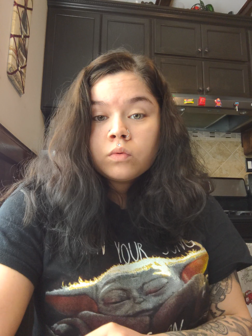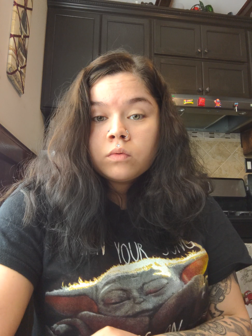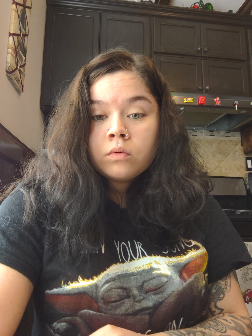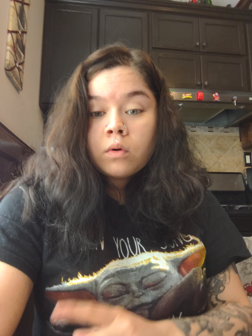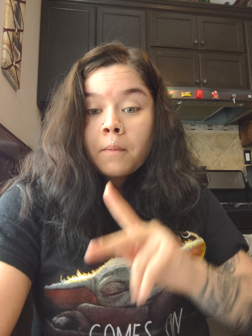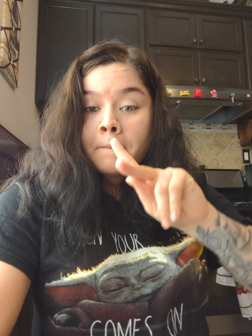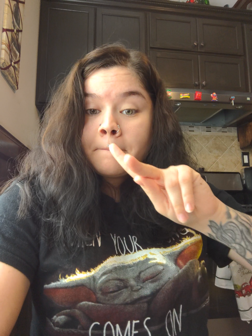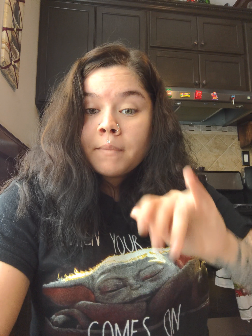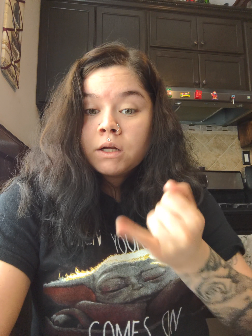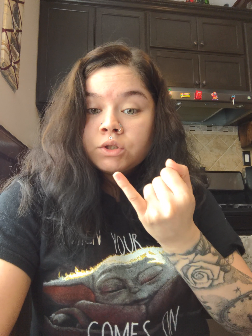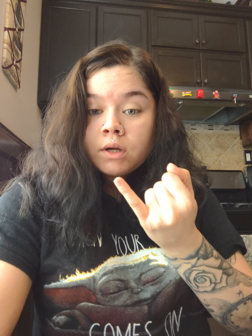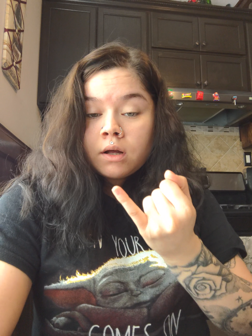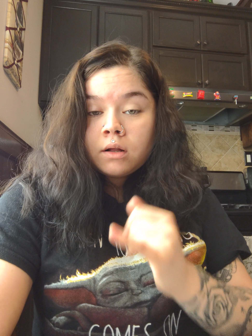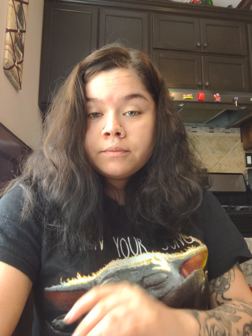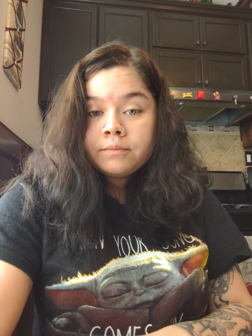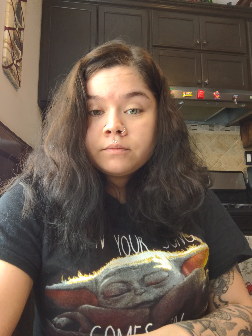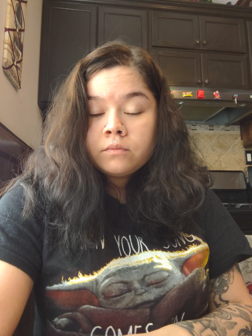pajamas